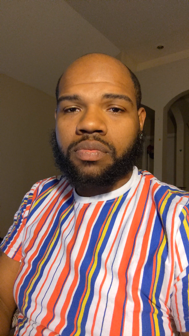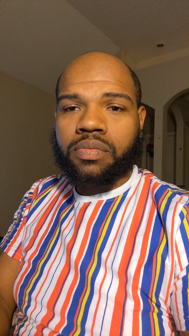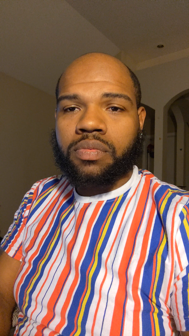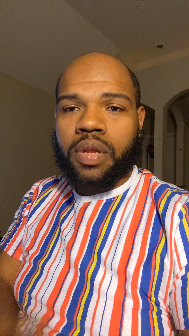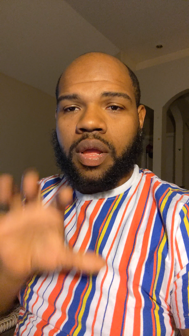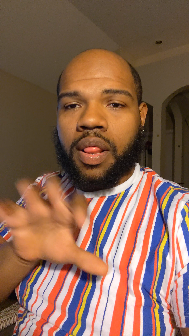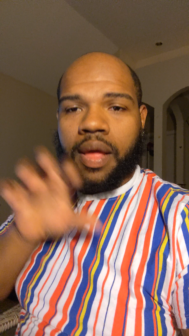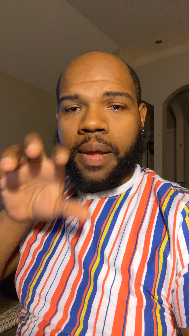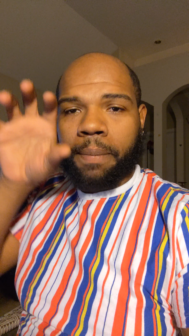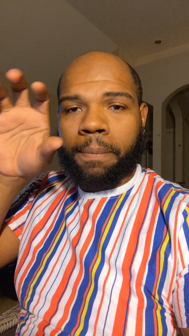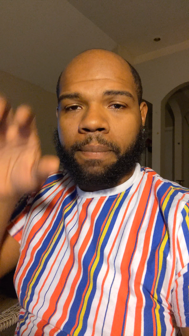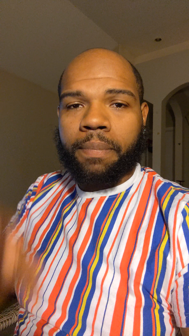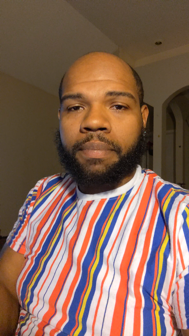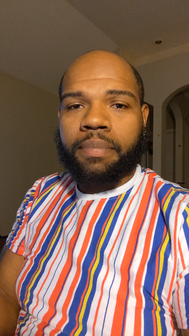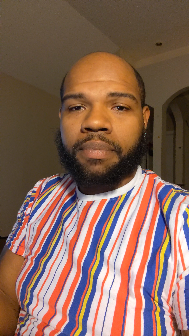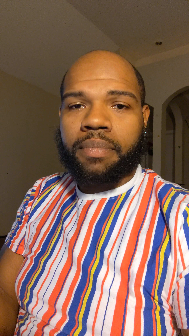climb